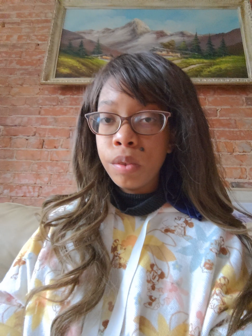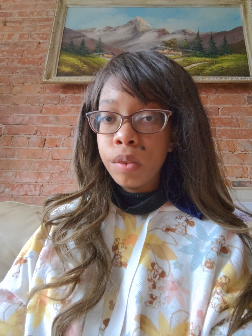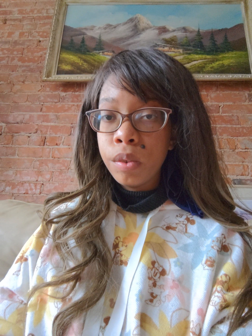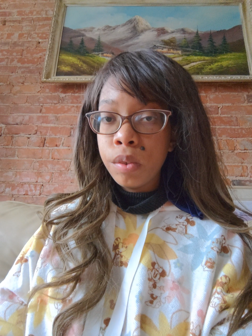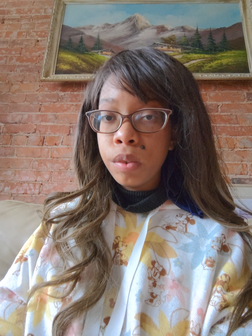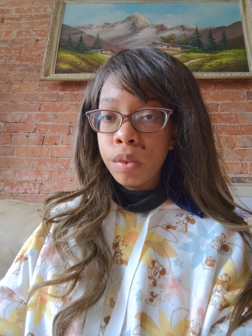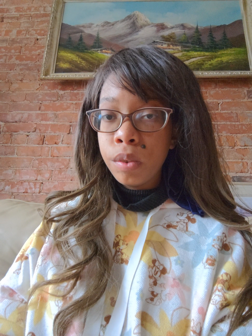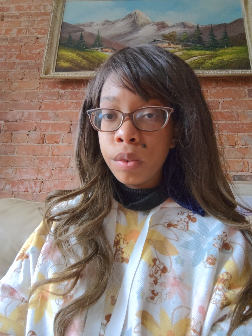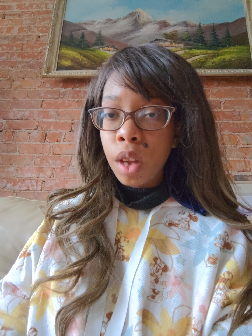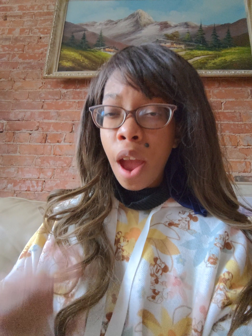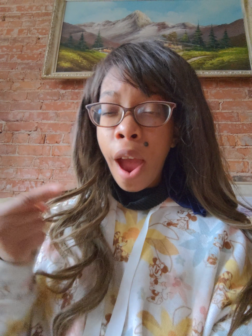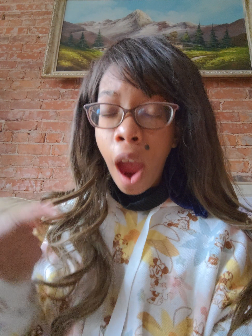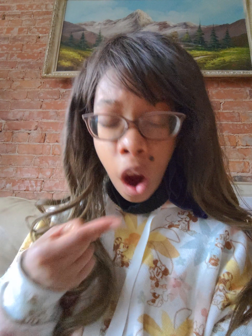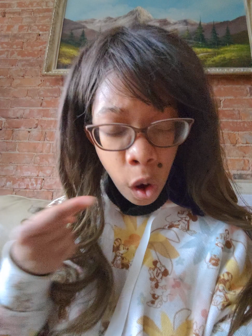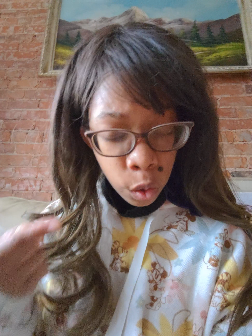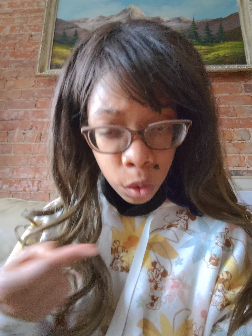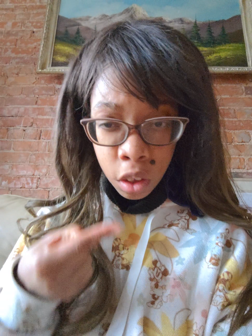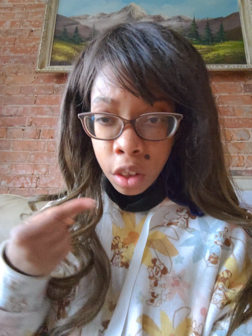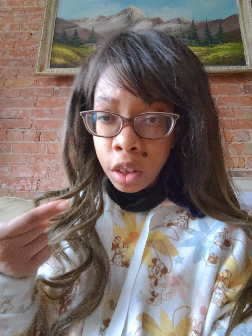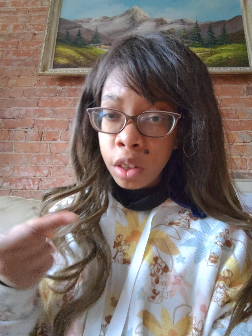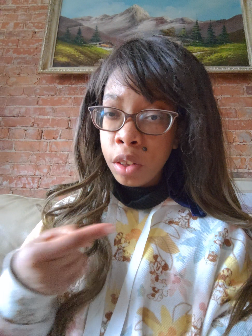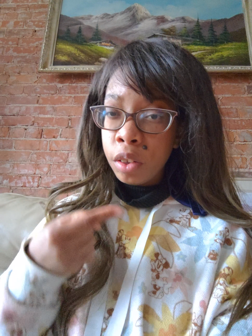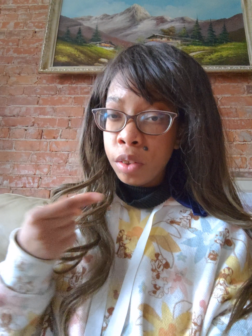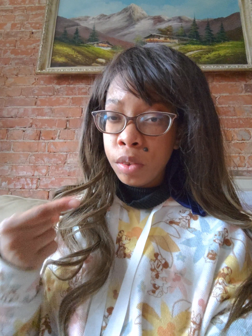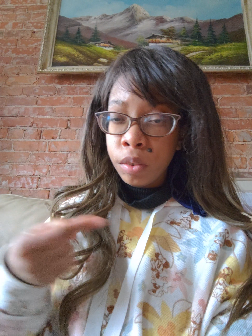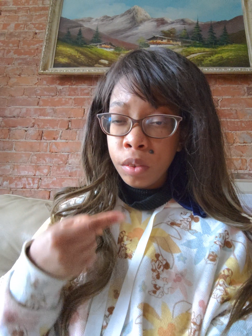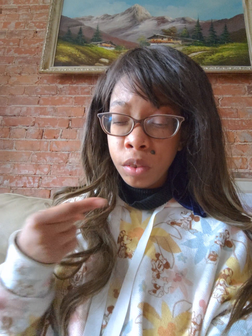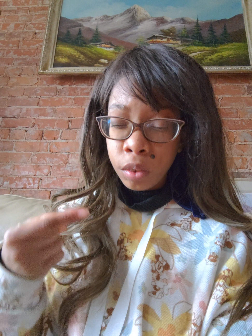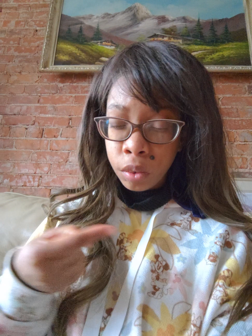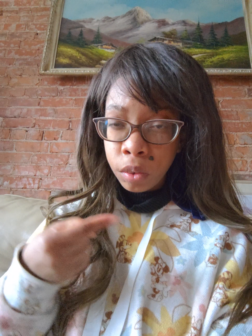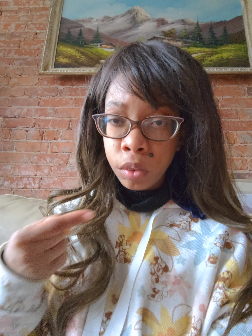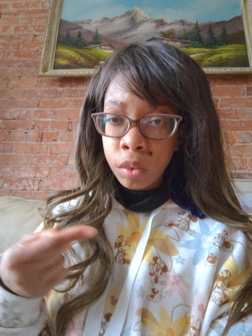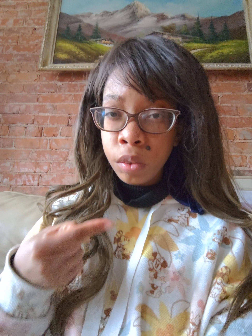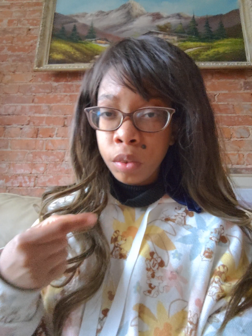owie